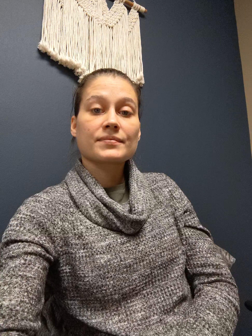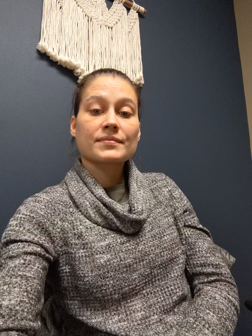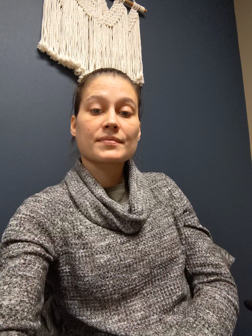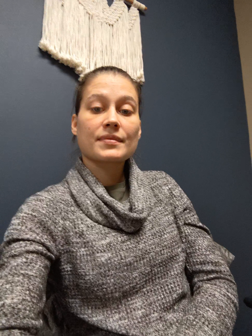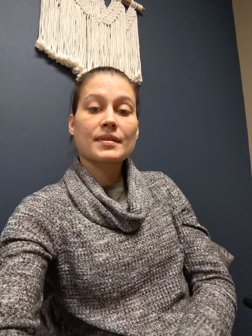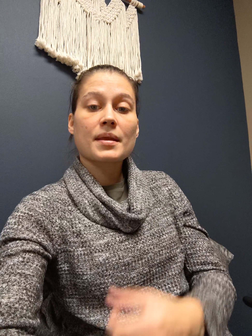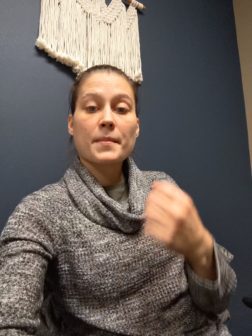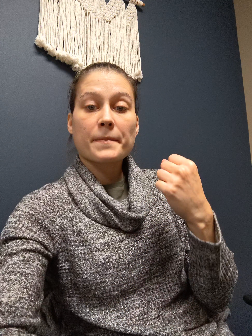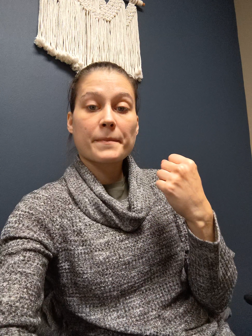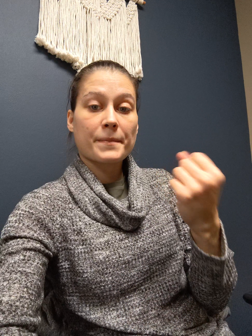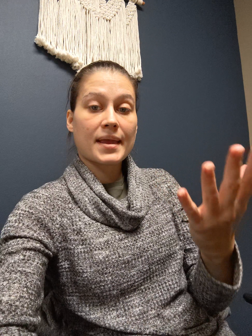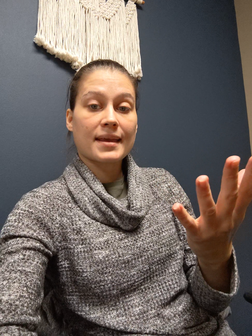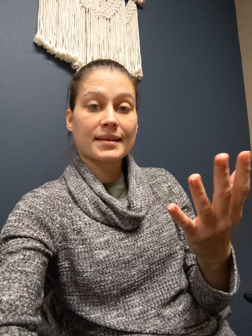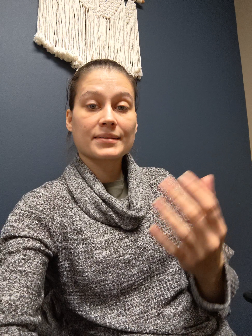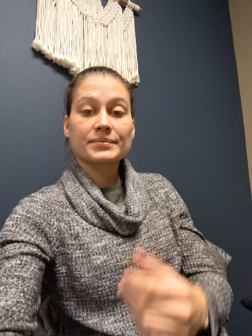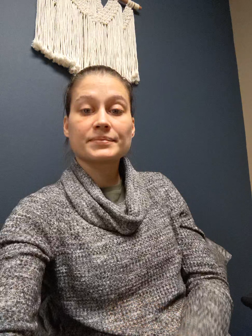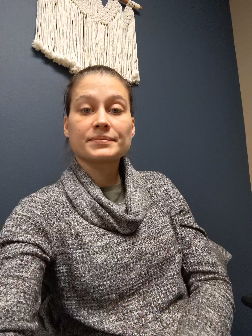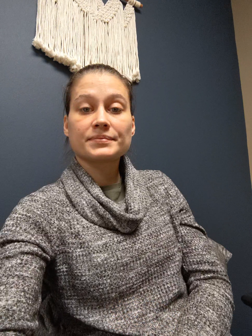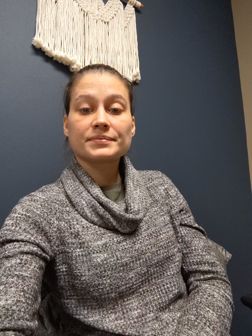many